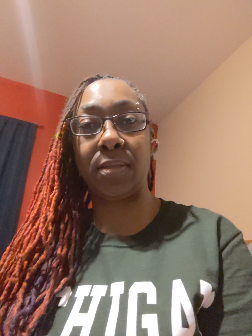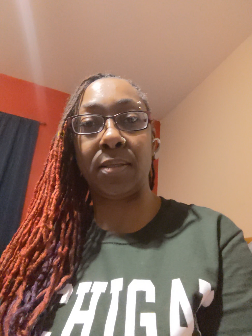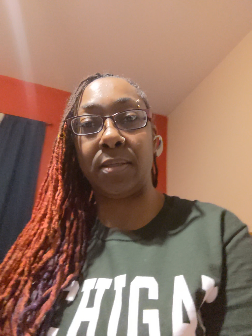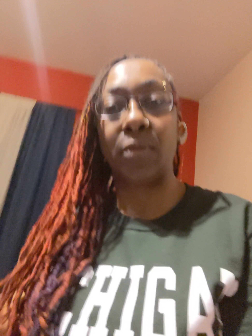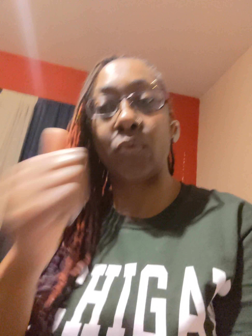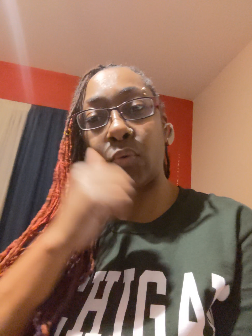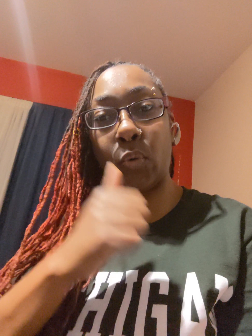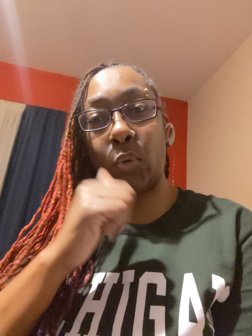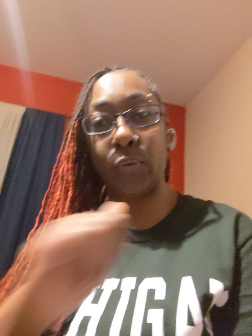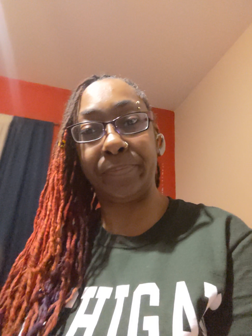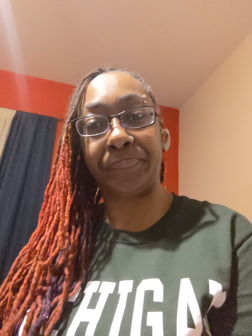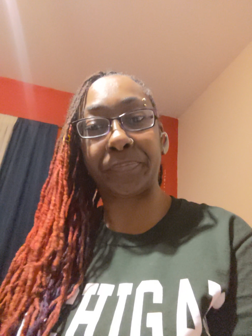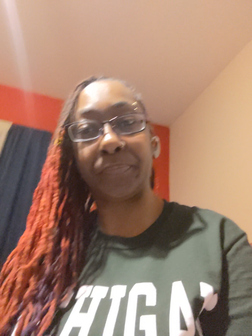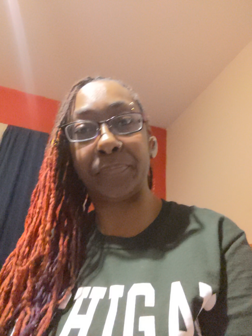girl